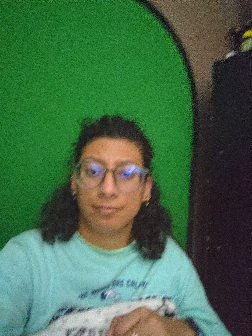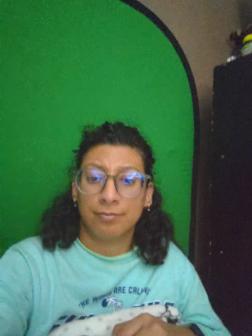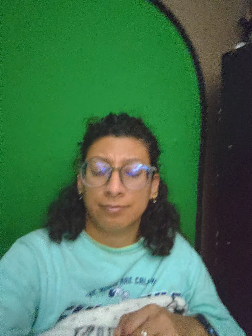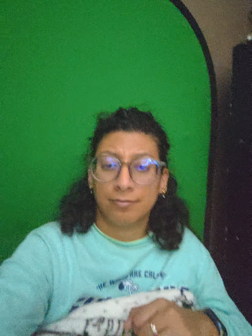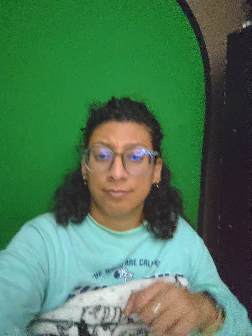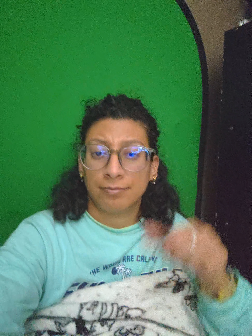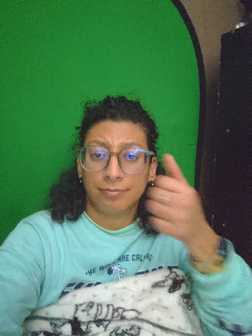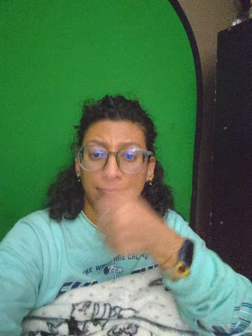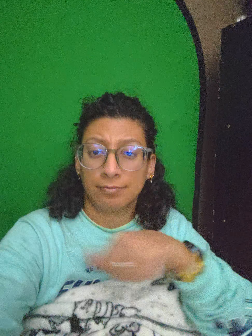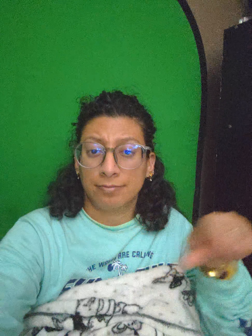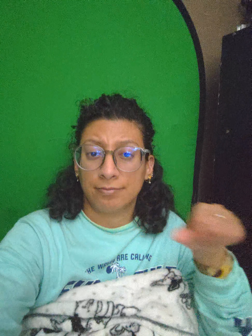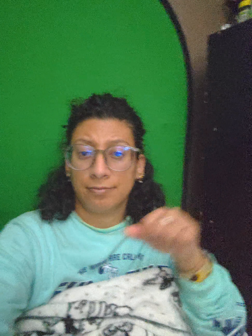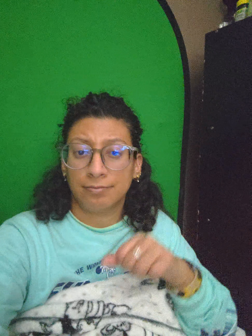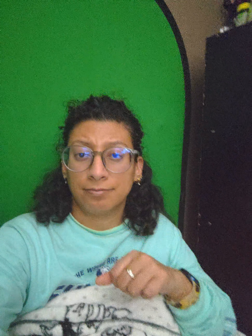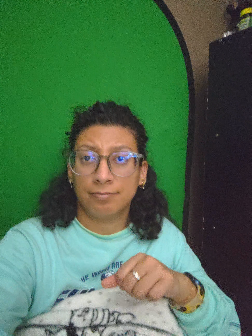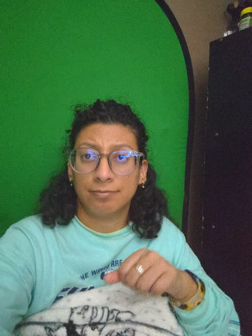any